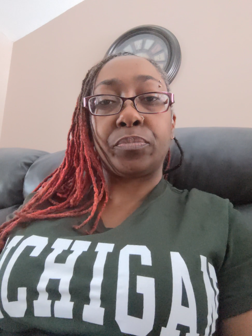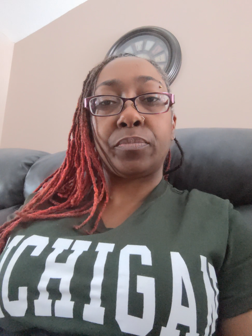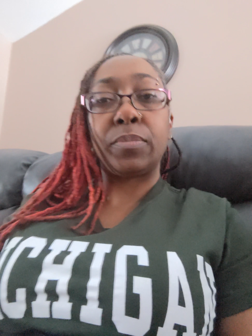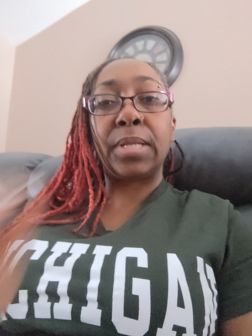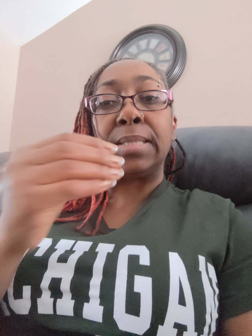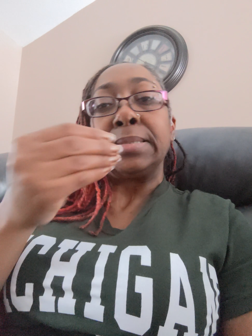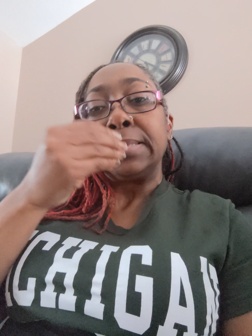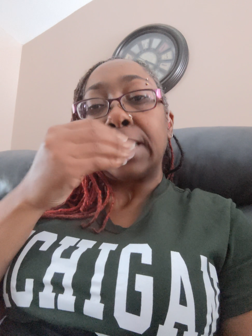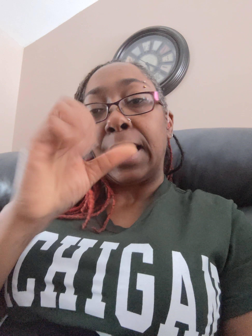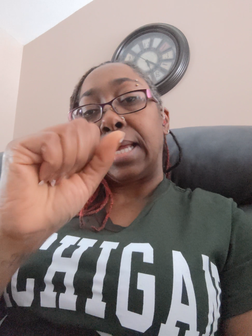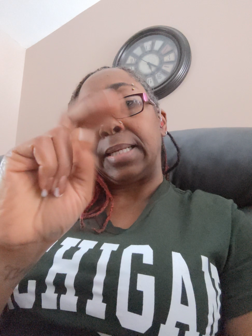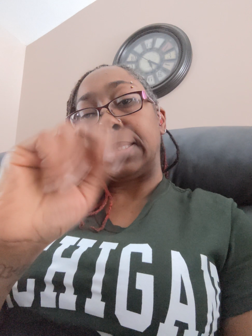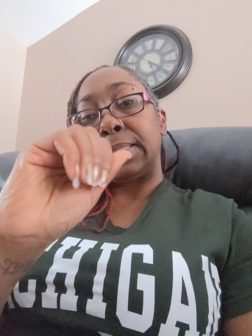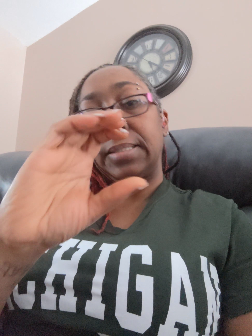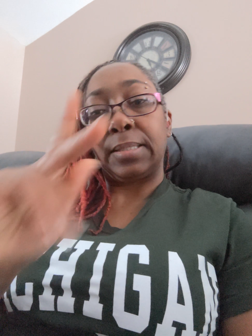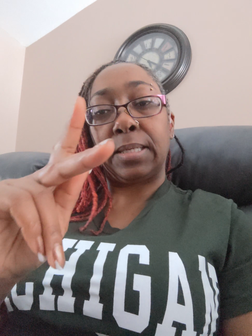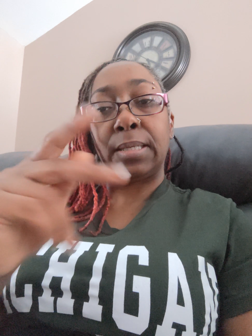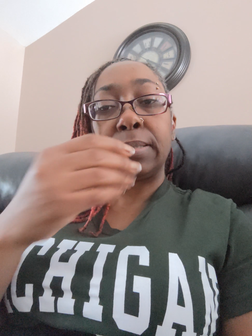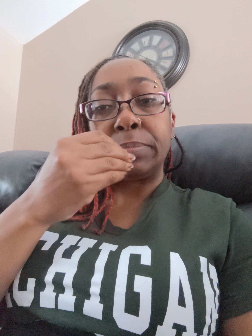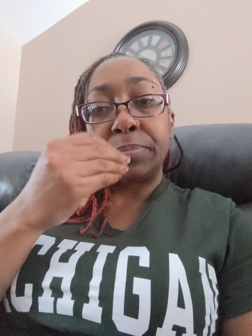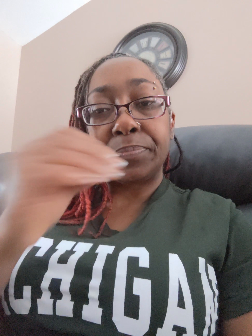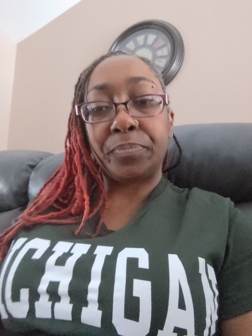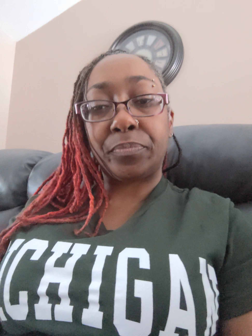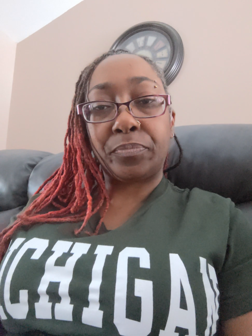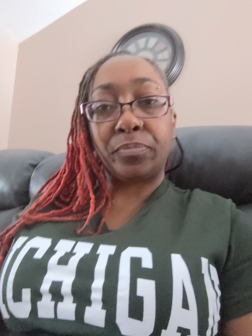snack